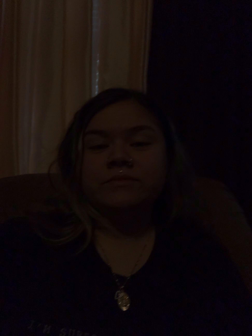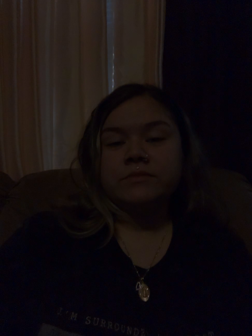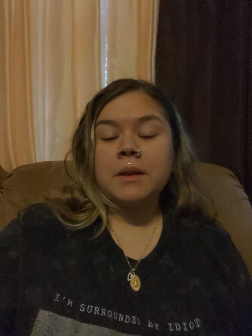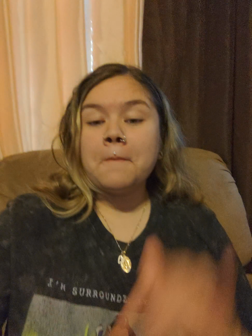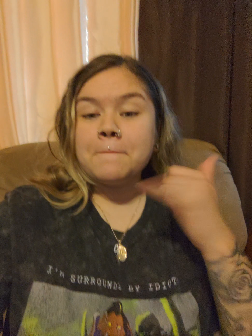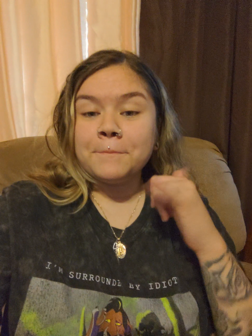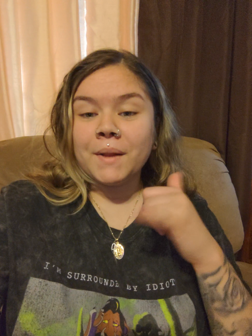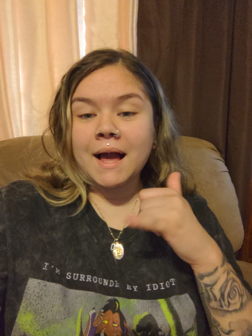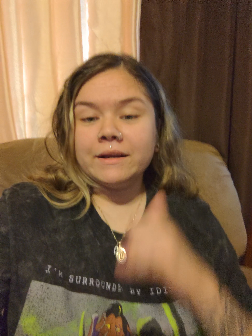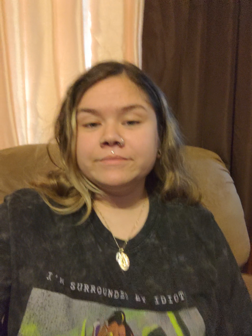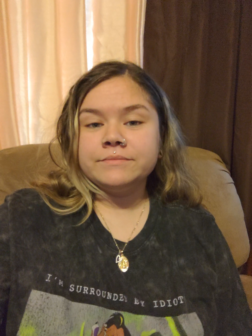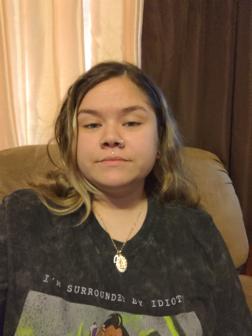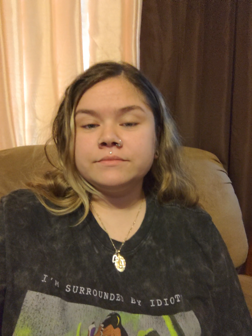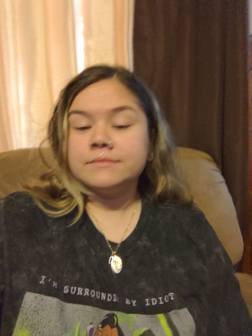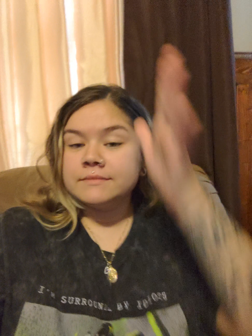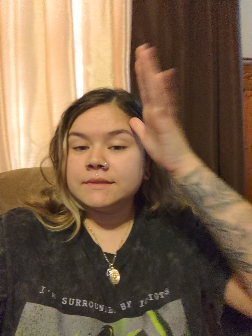play